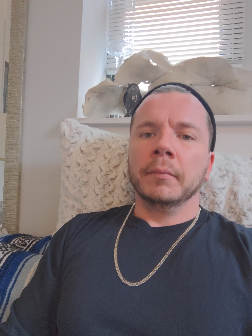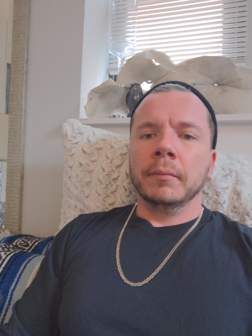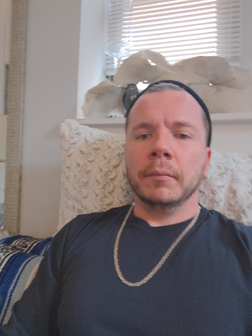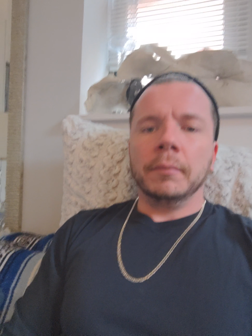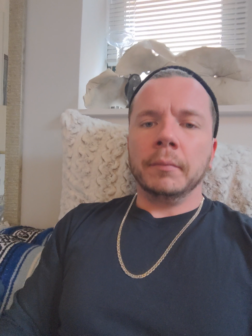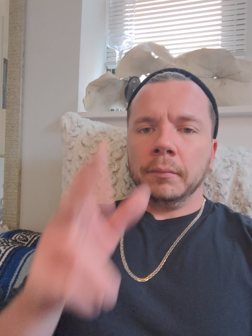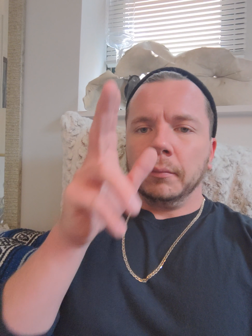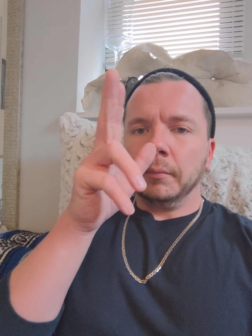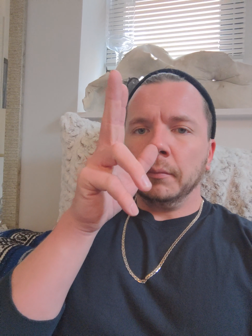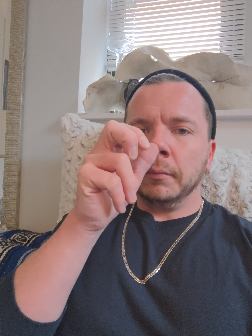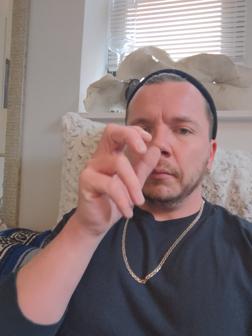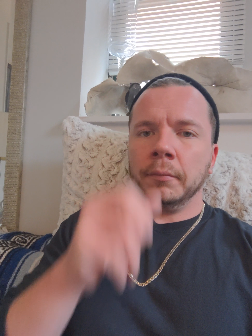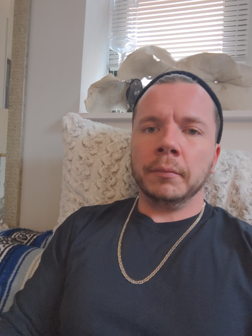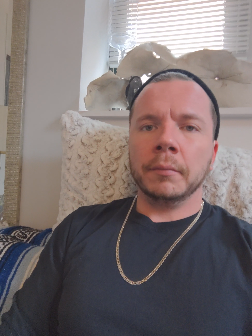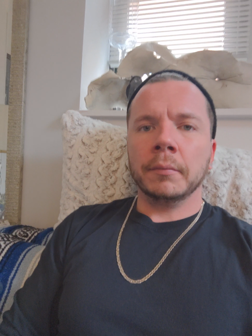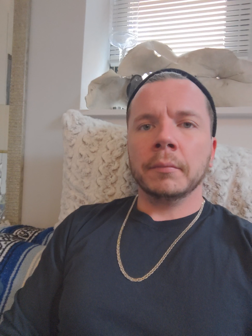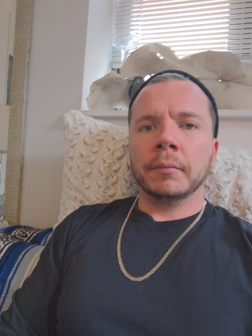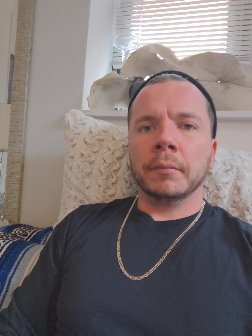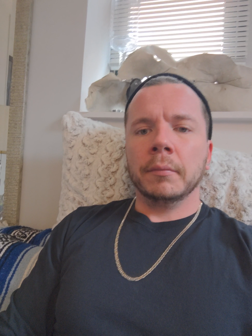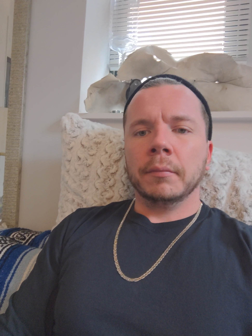bug